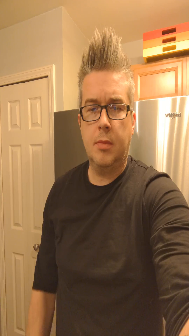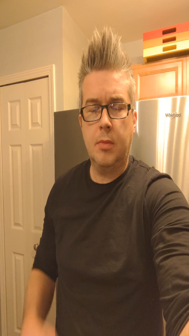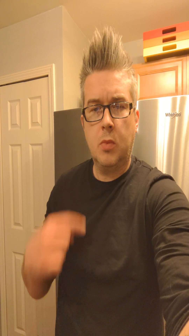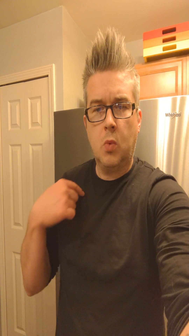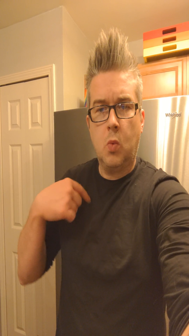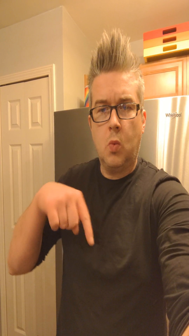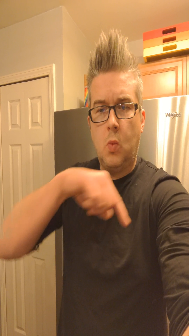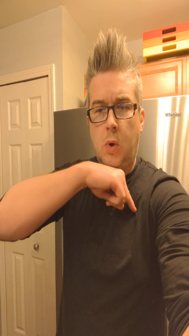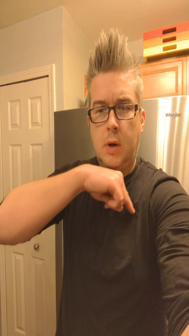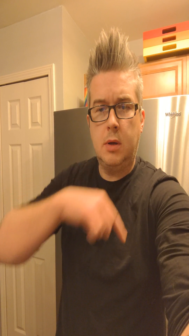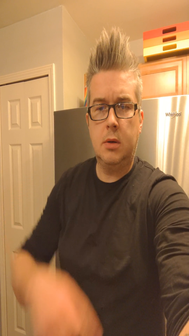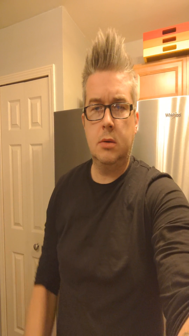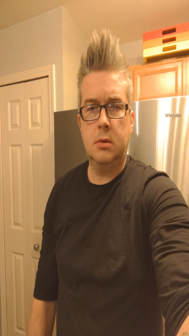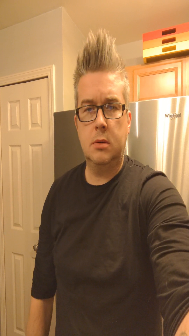we